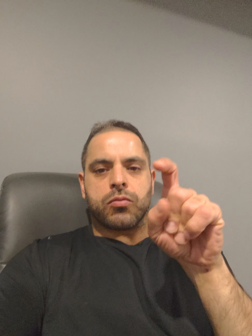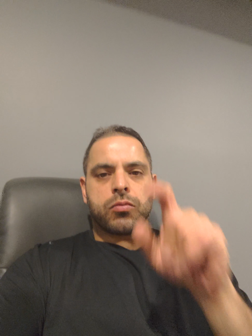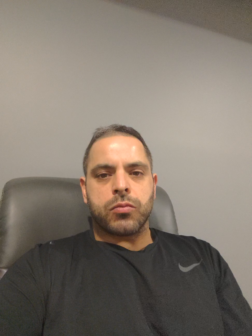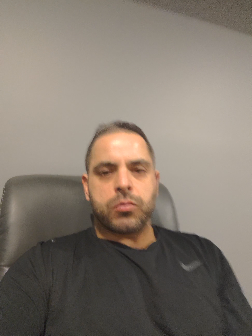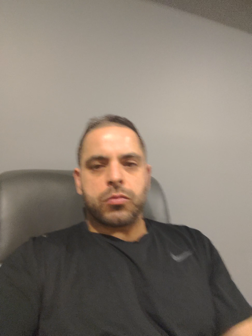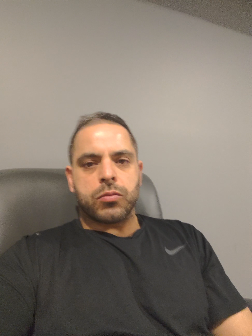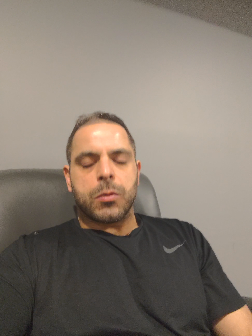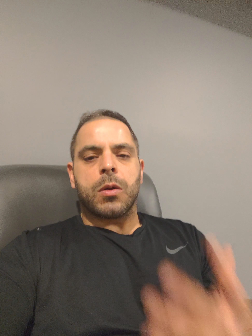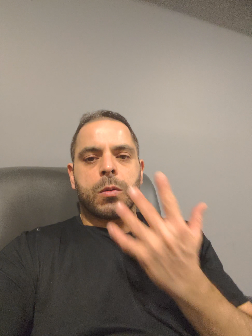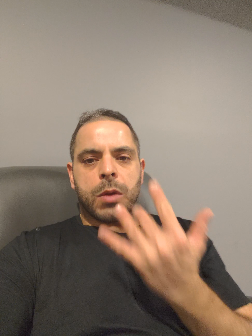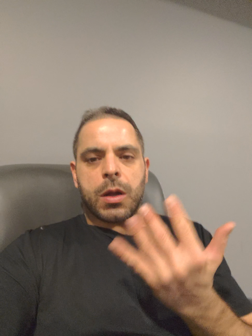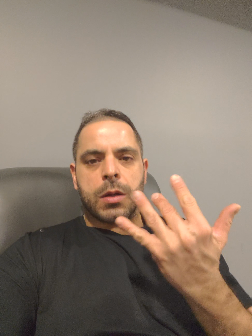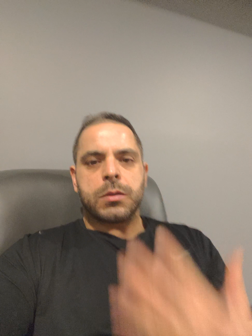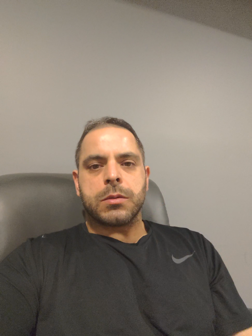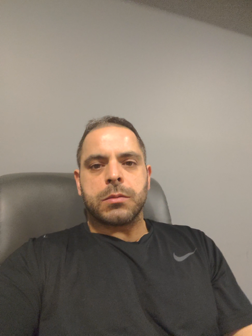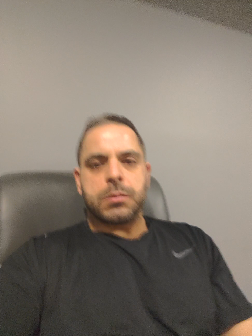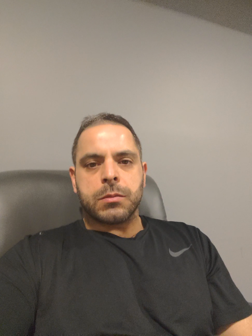wait